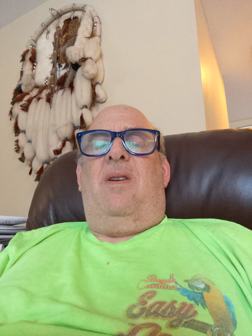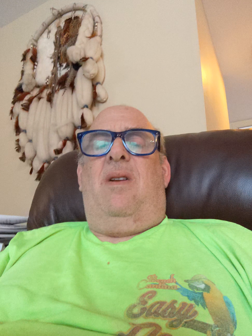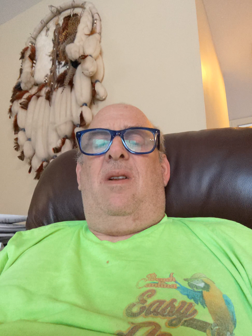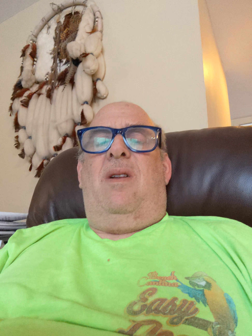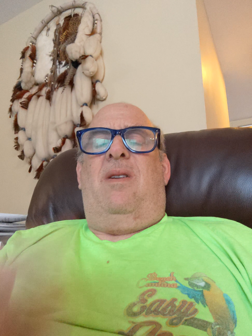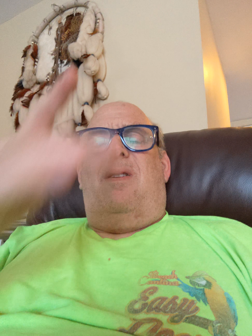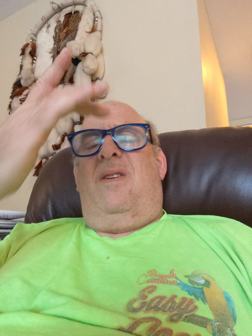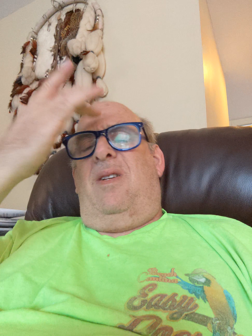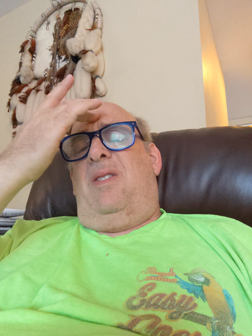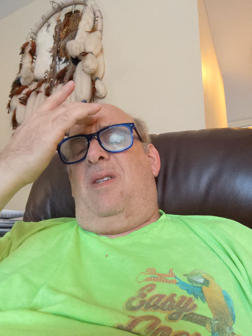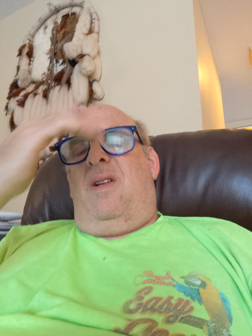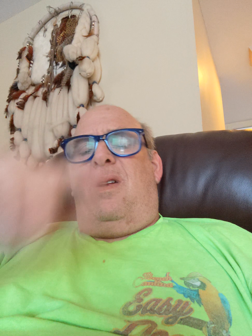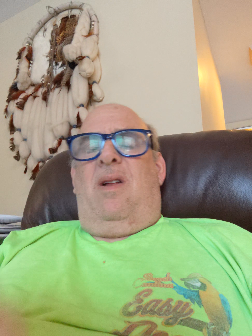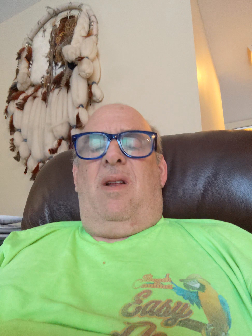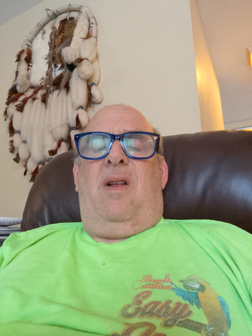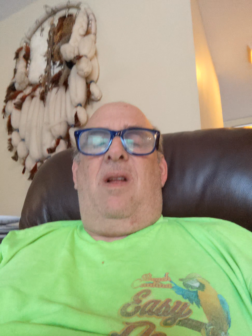sick